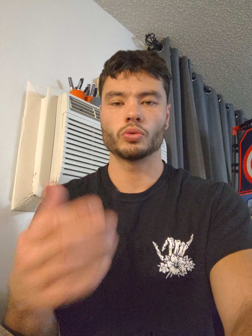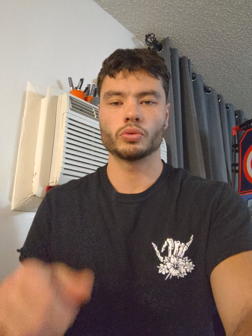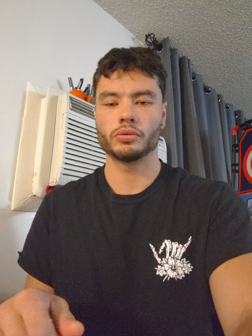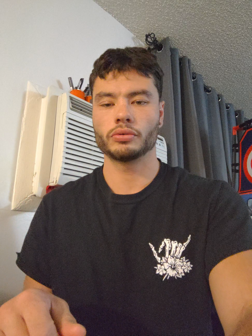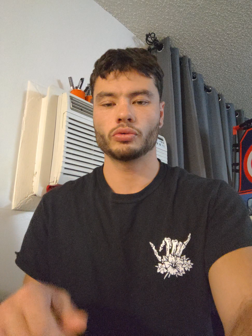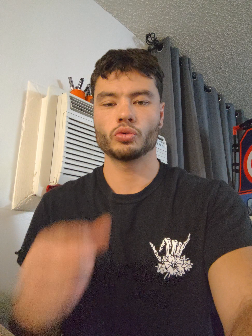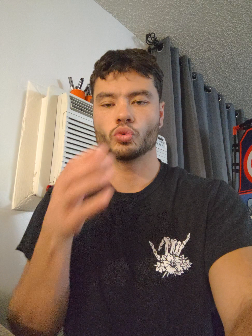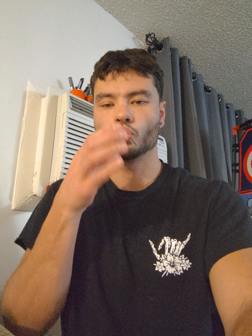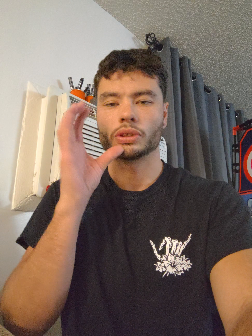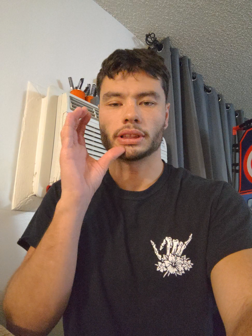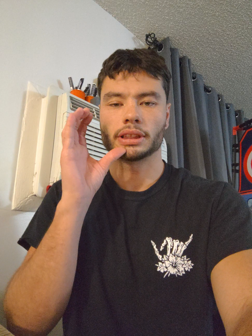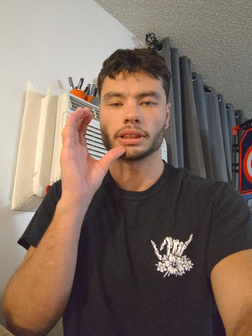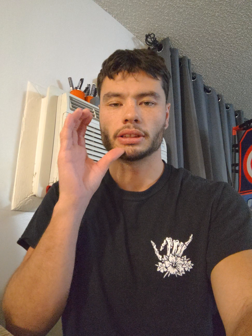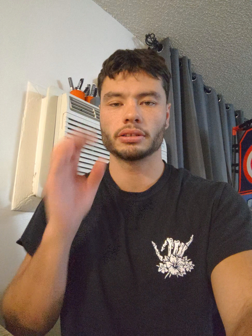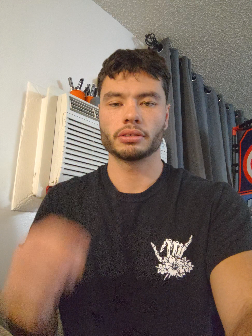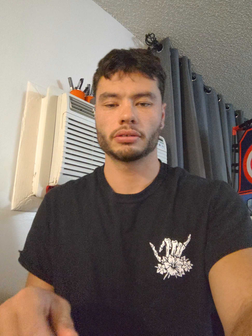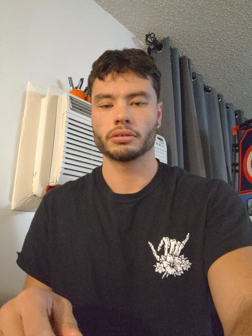drink